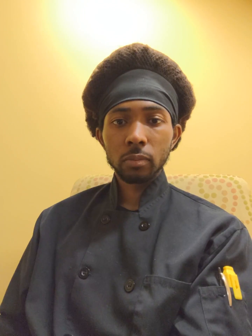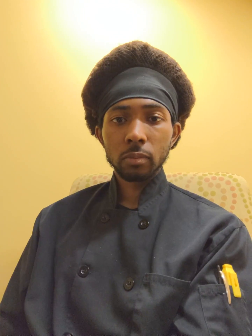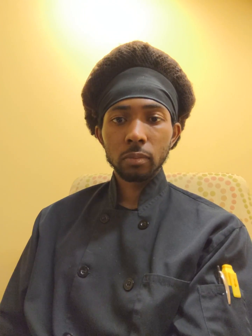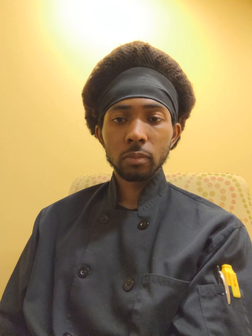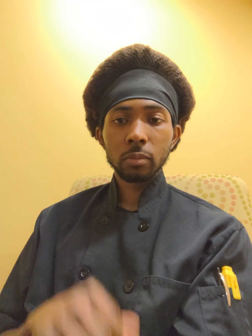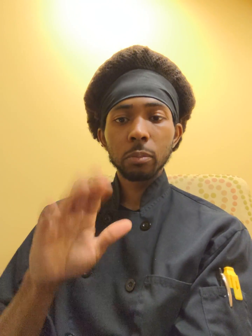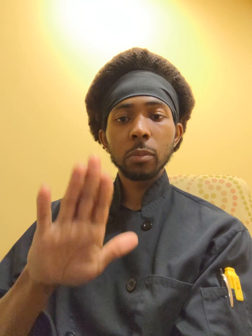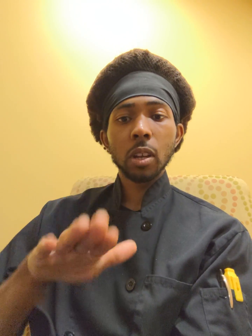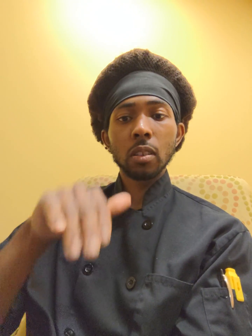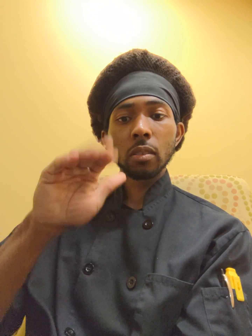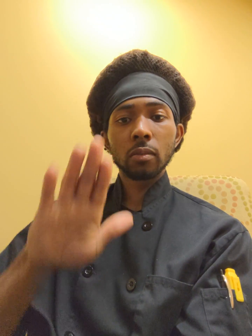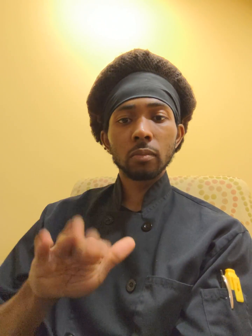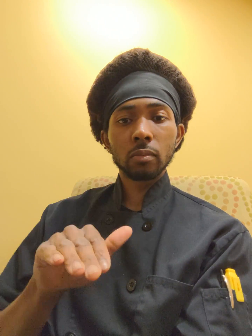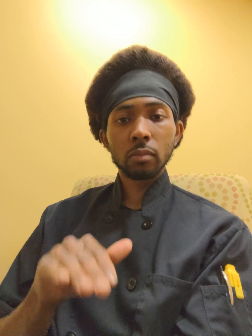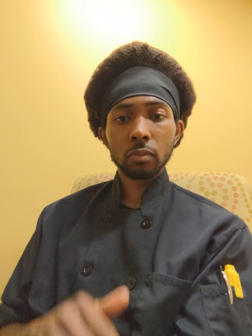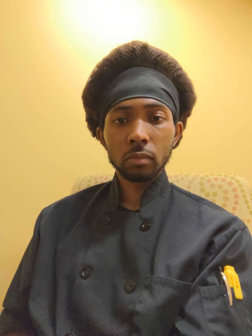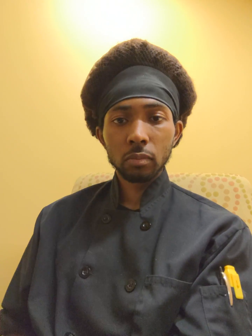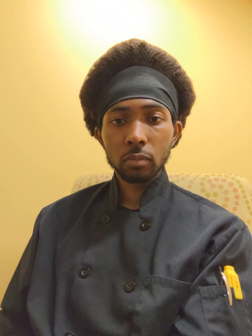paint